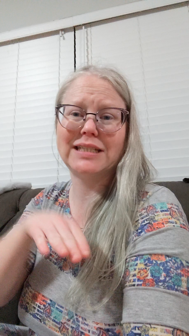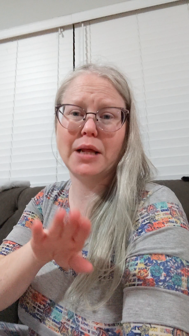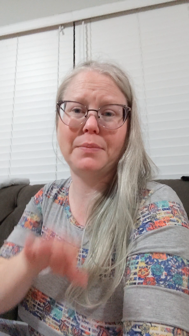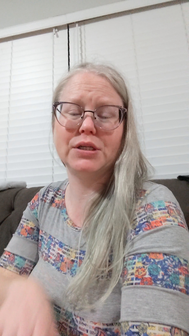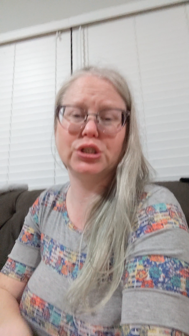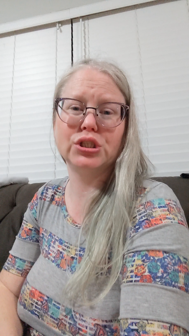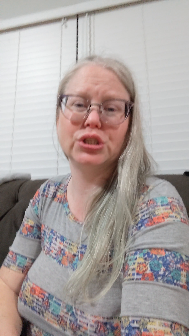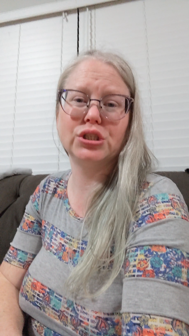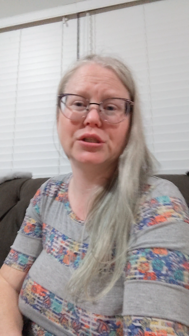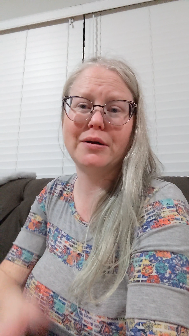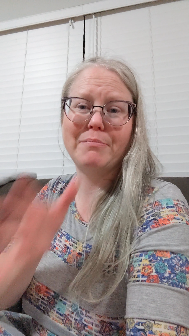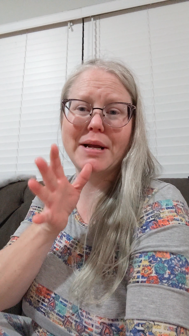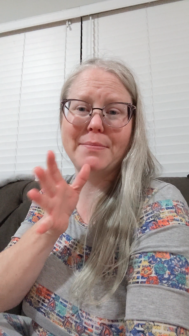mommy